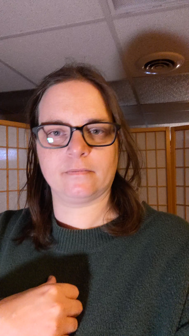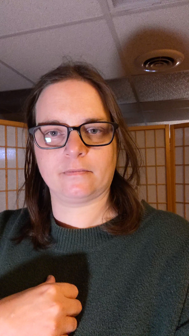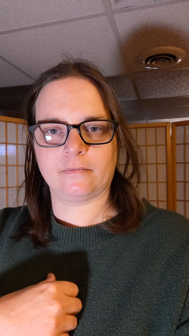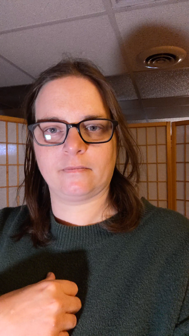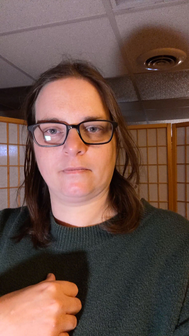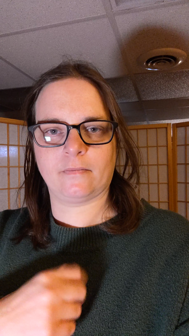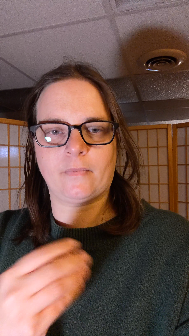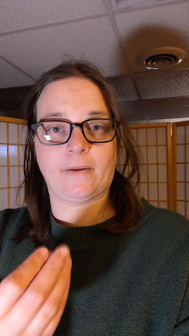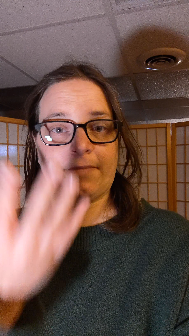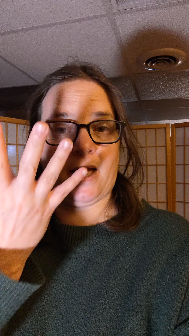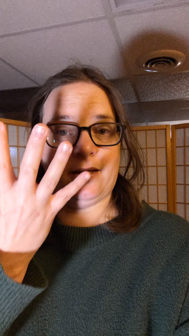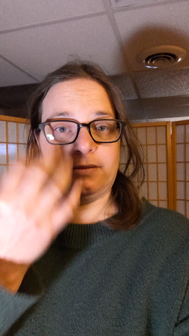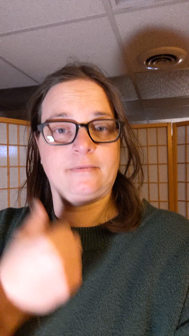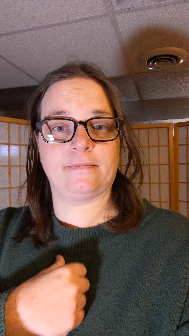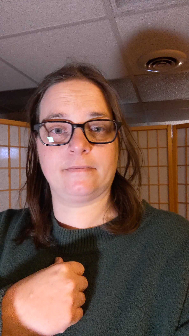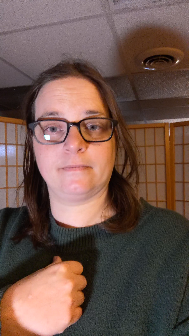plants